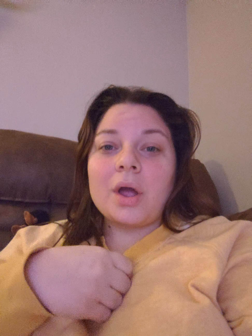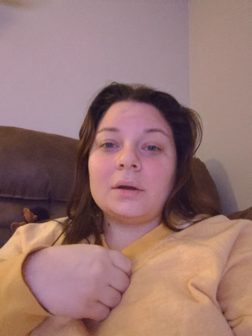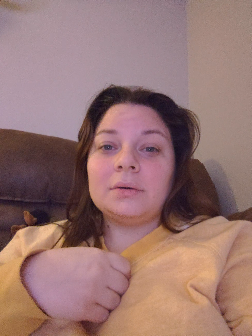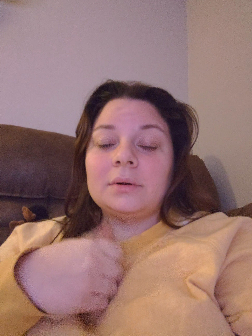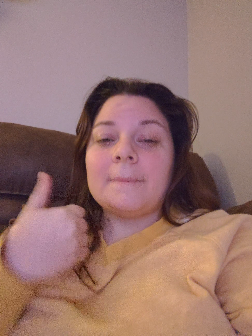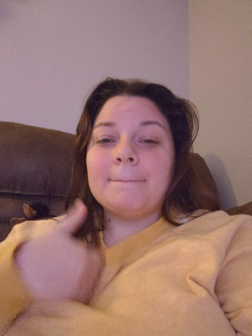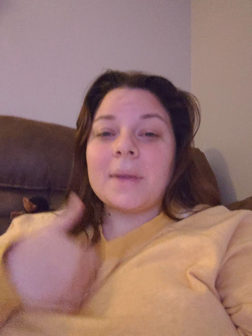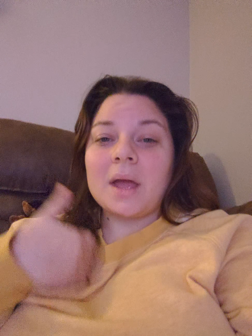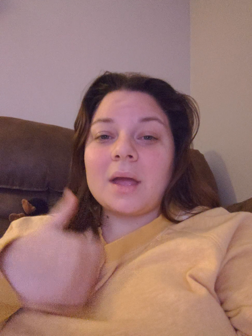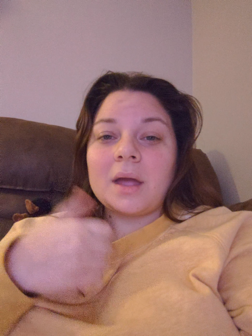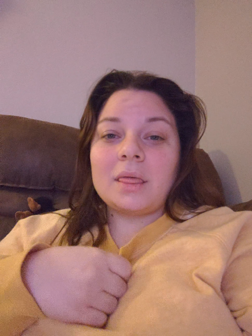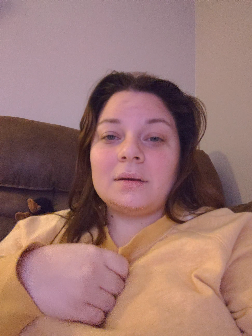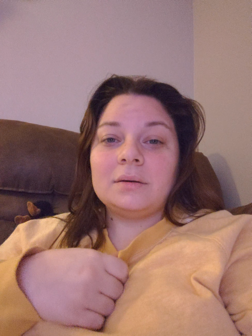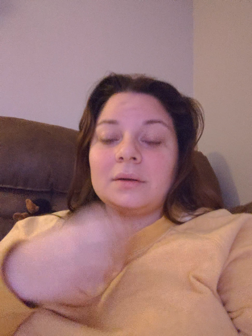bath